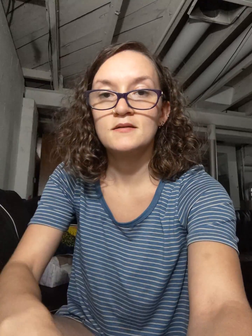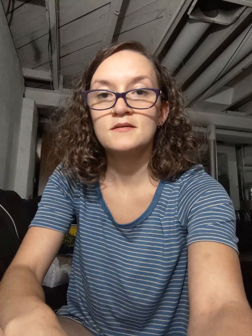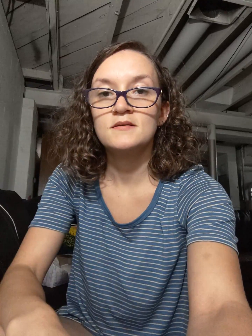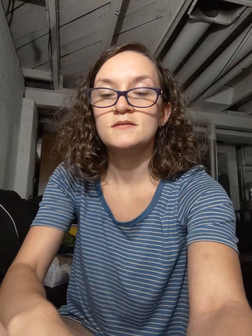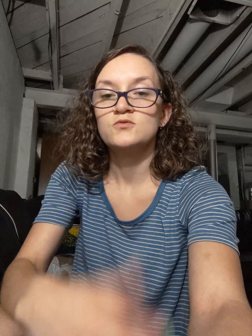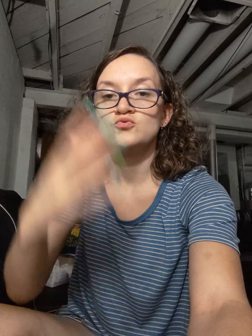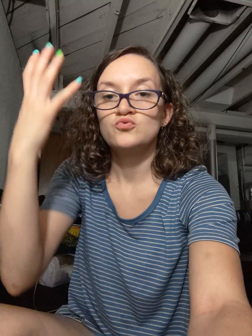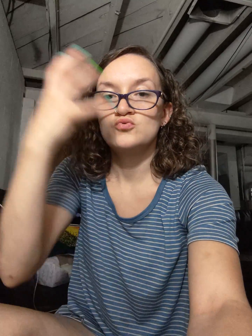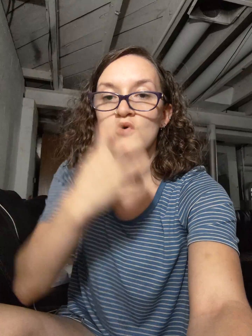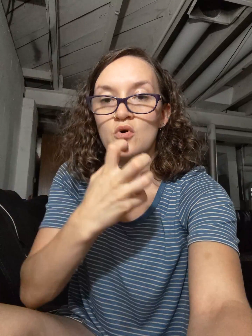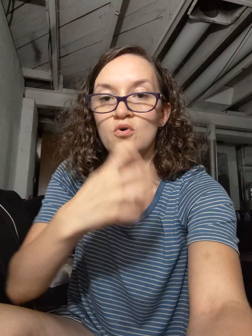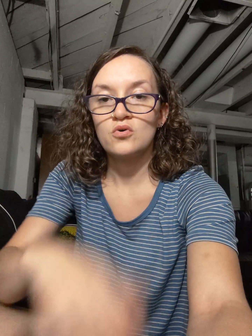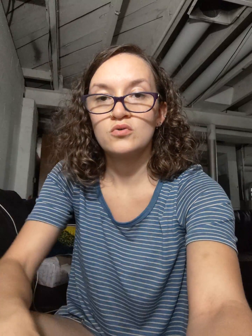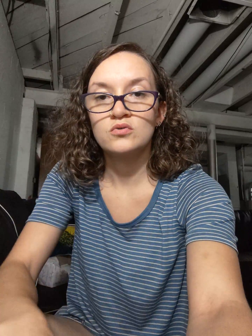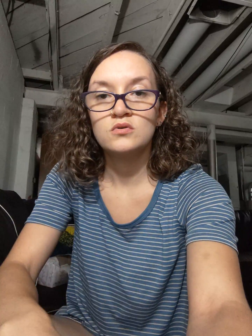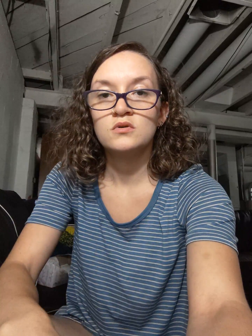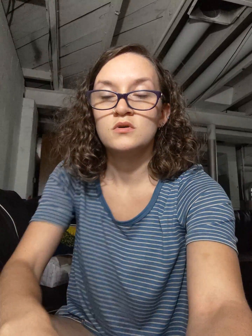dark